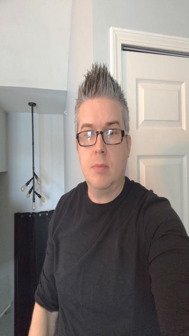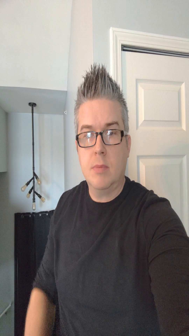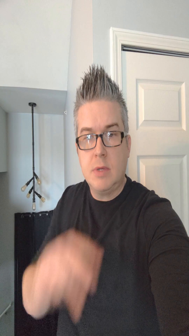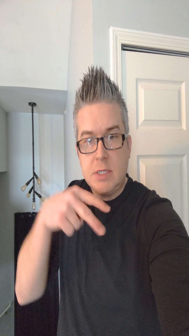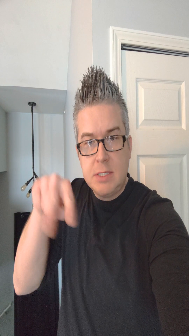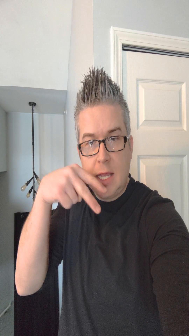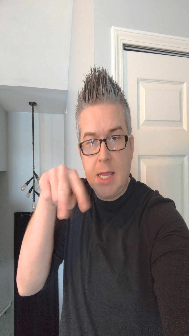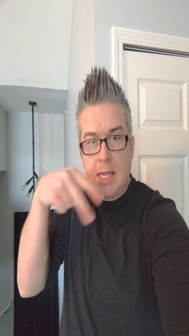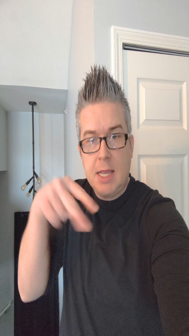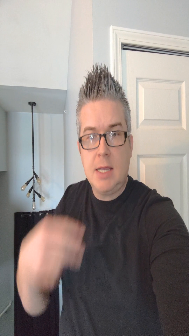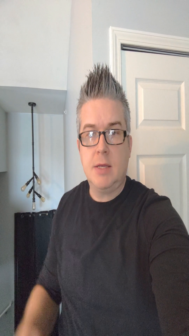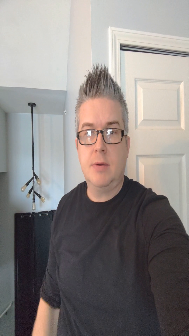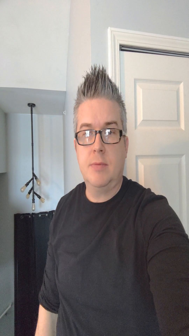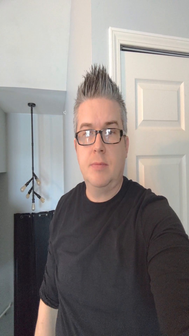dance